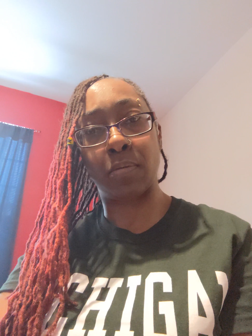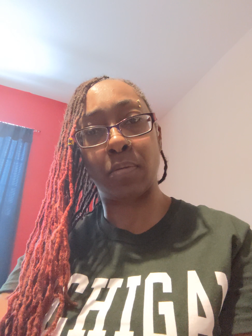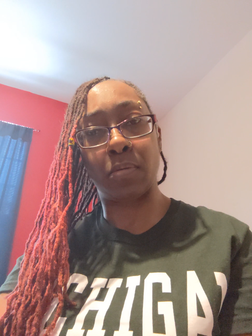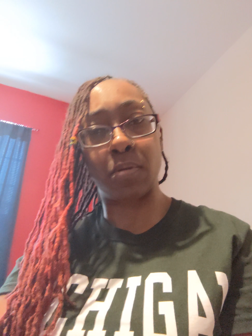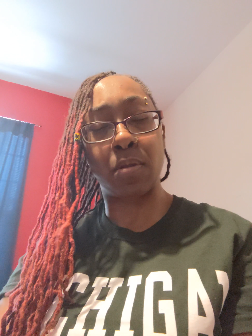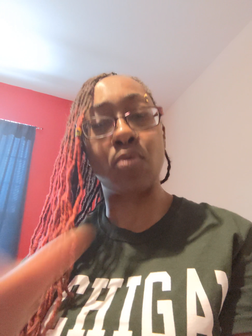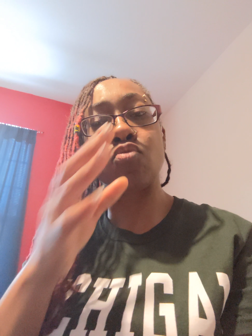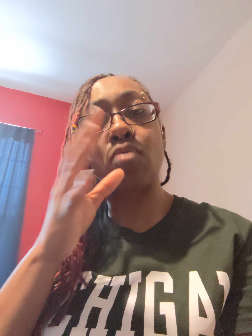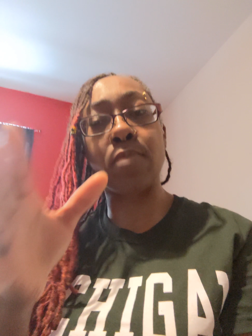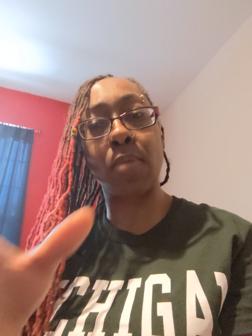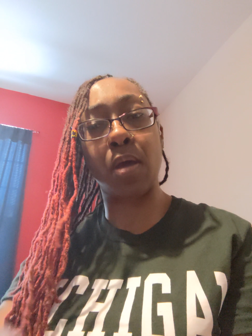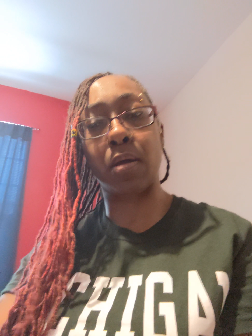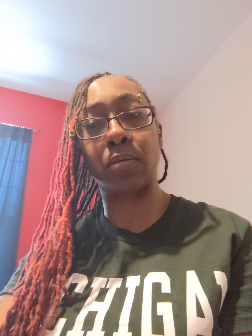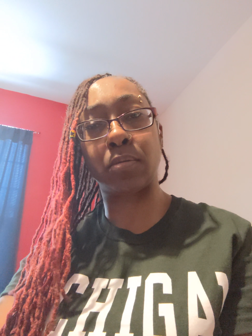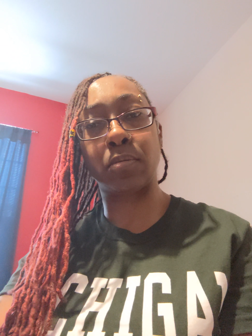grandma